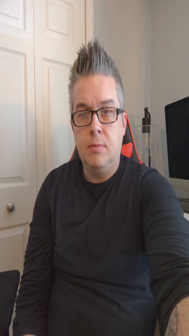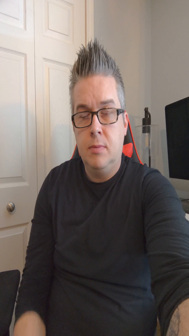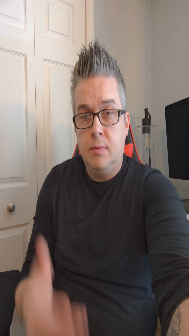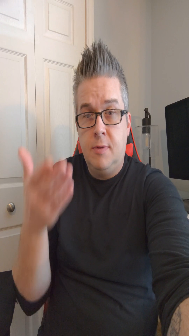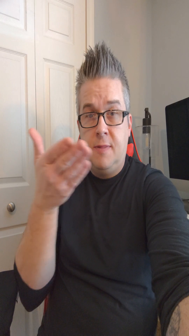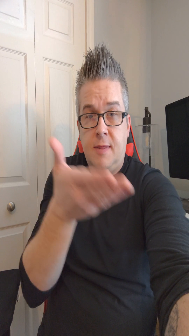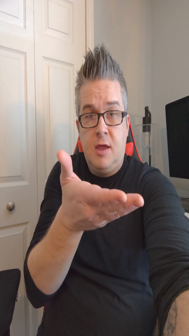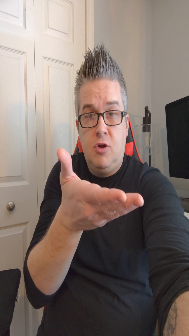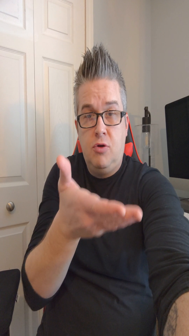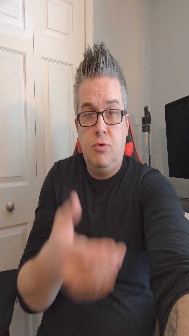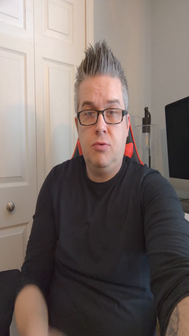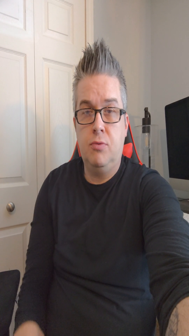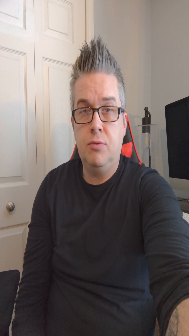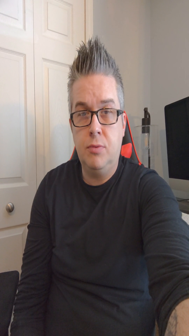there